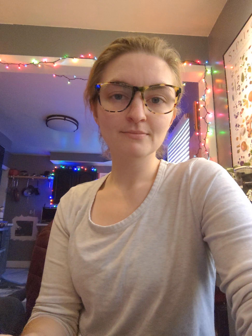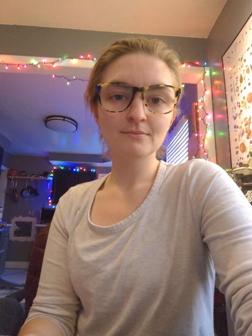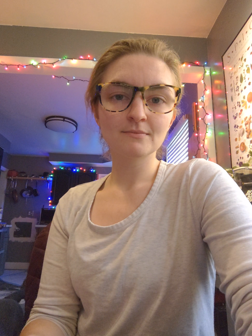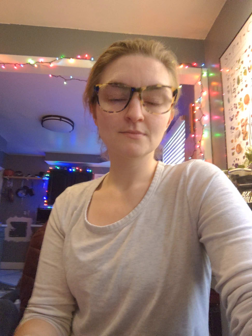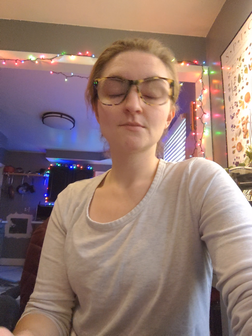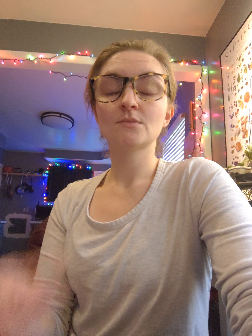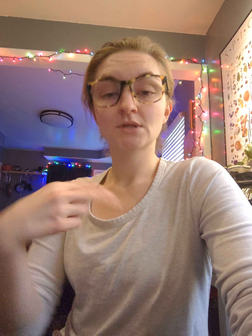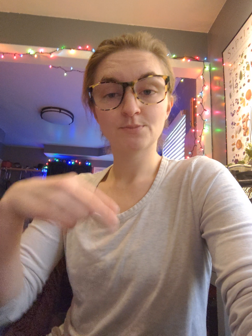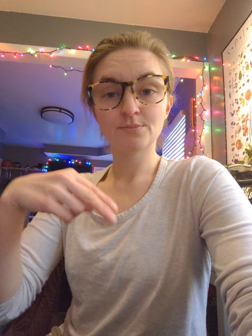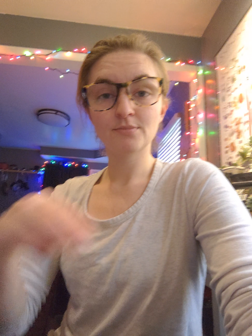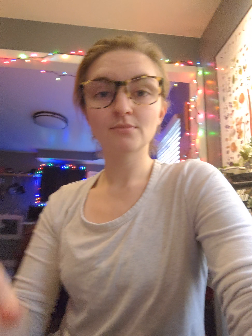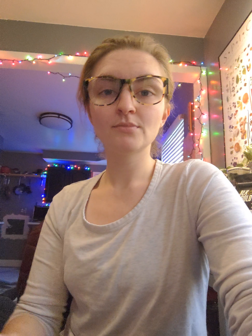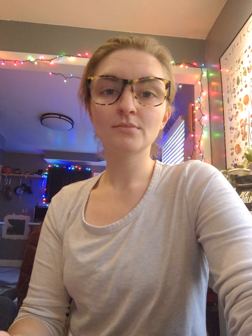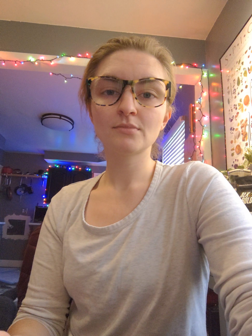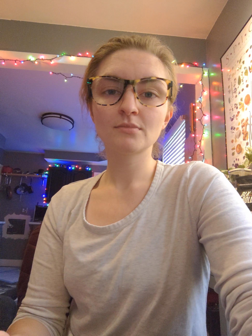dance